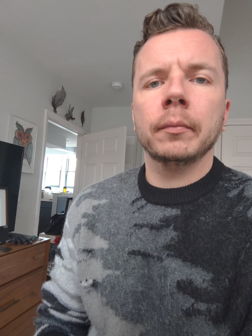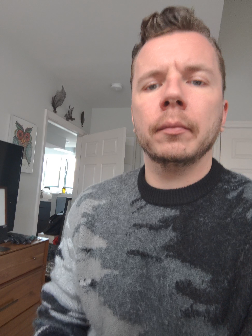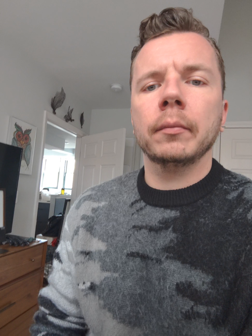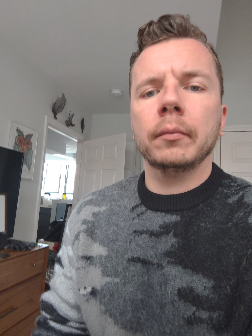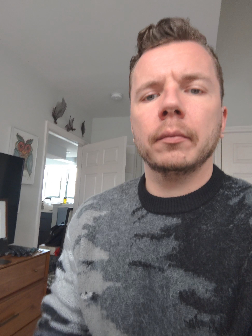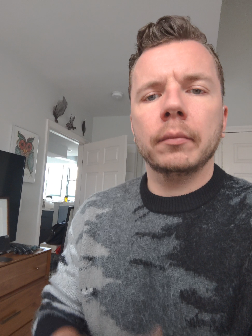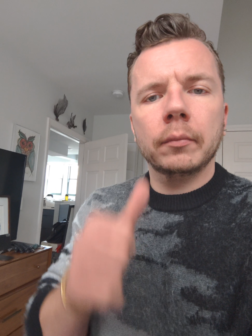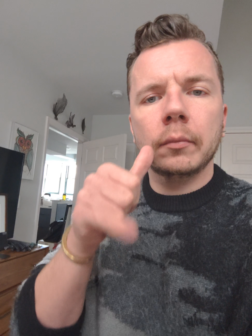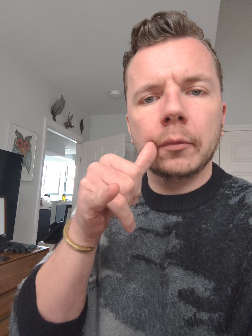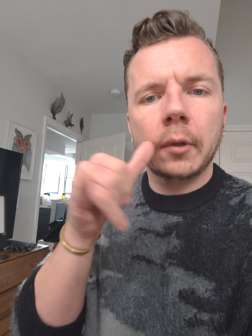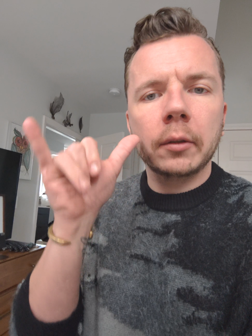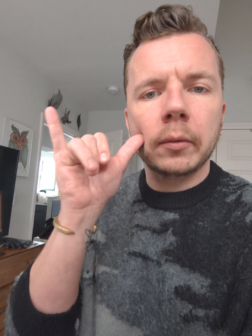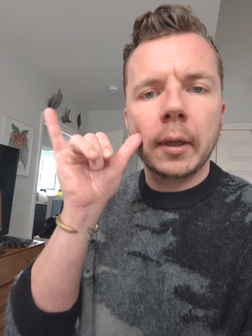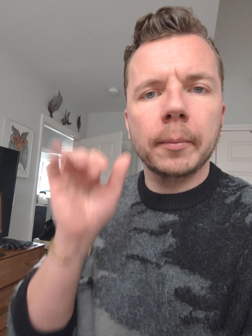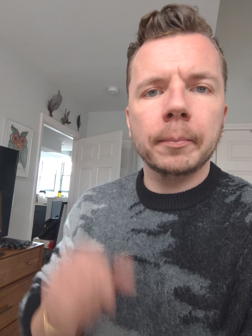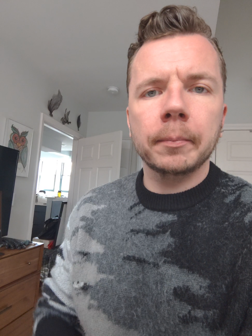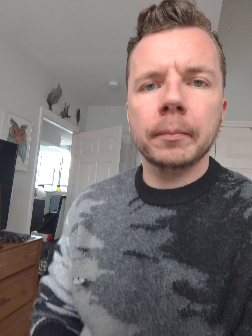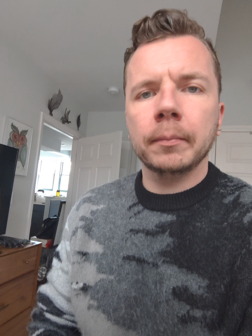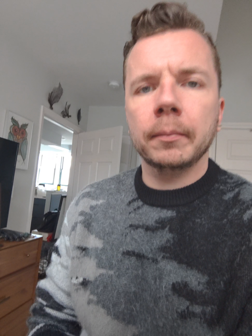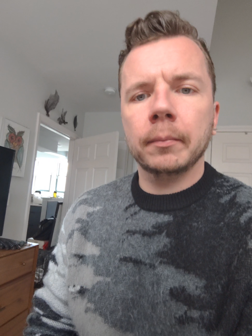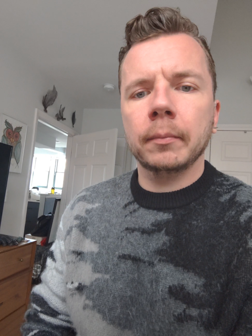yesterday